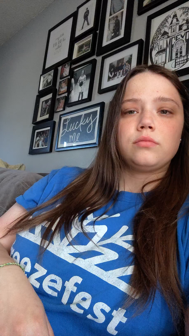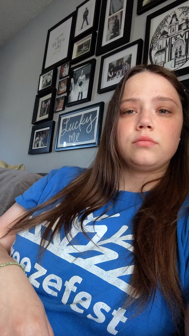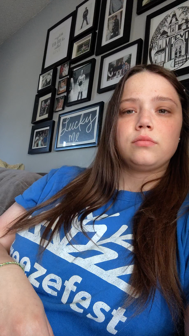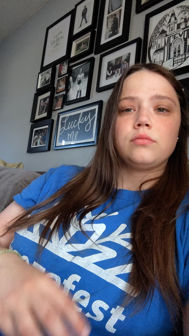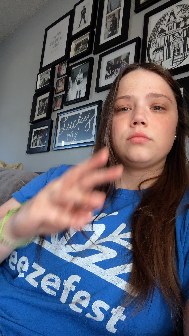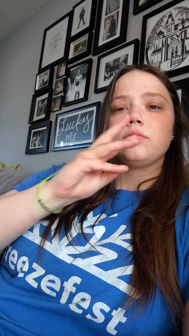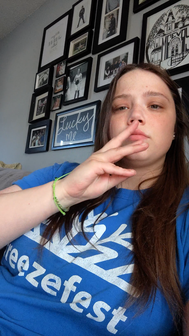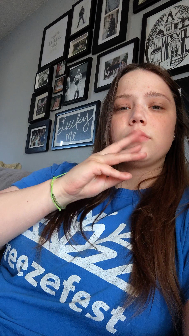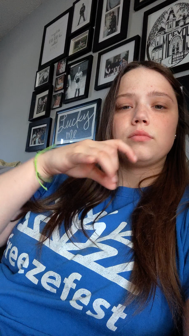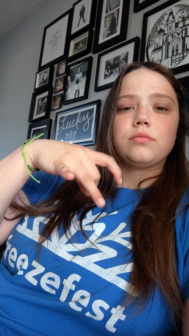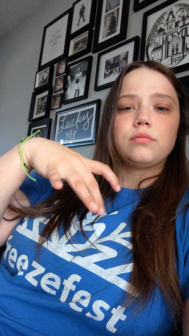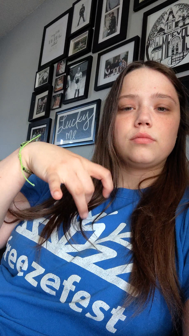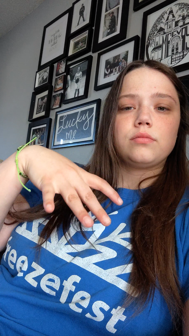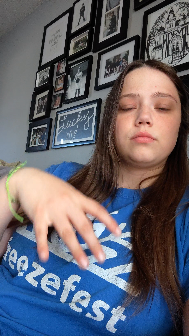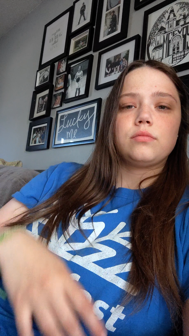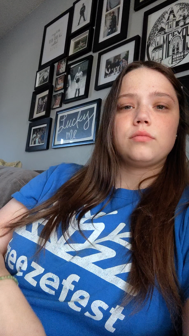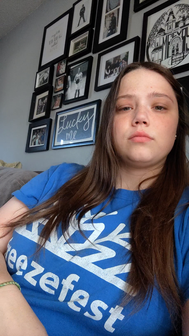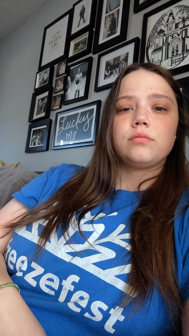melon